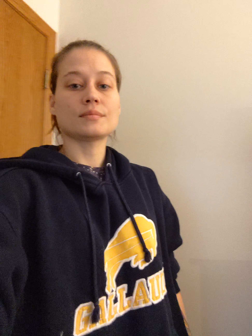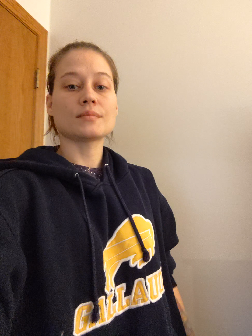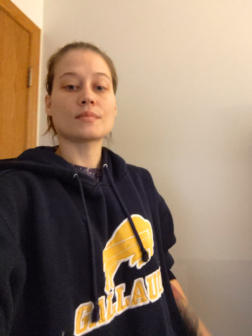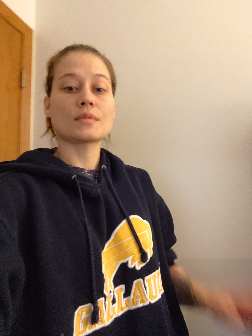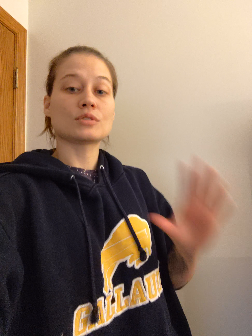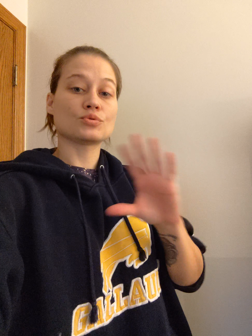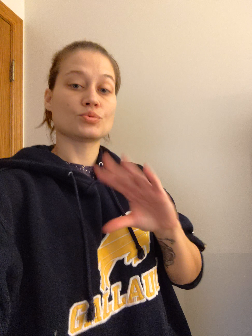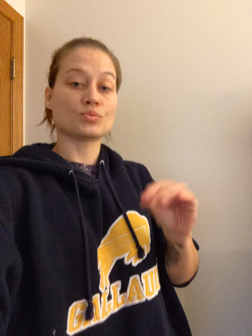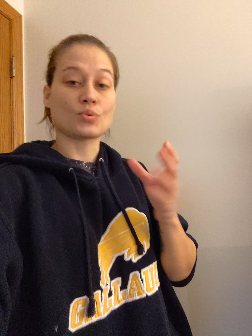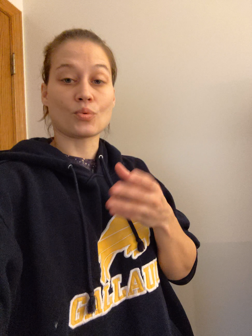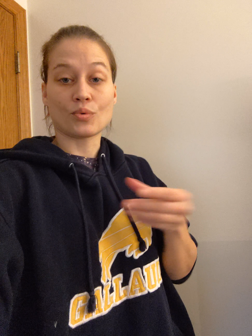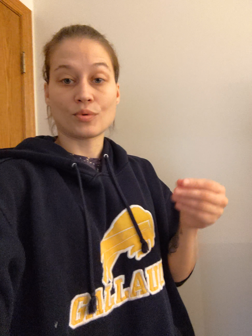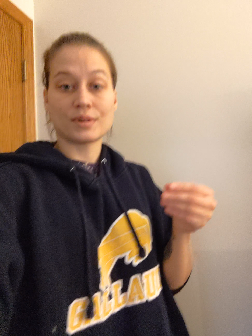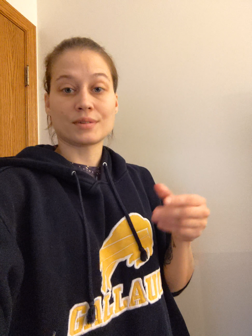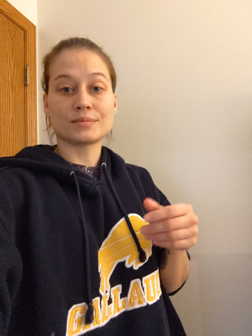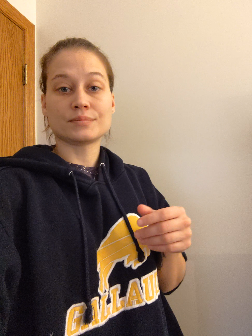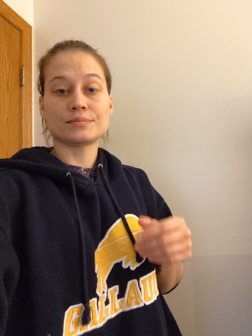story